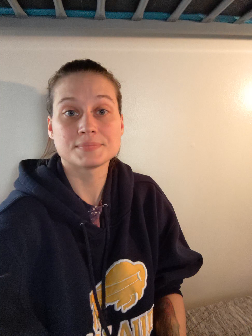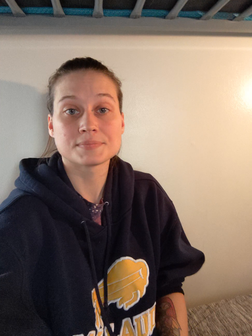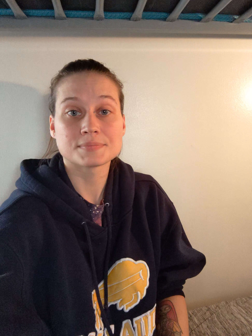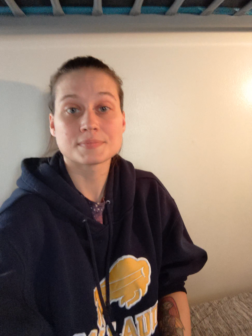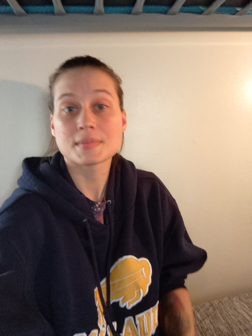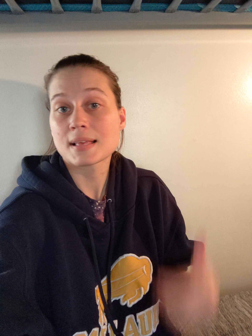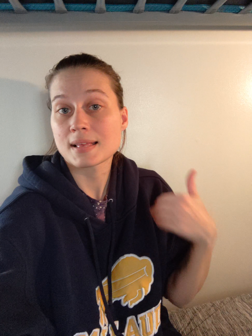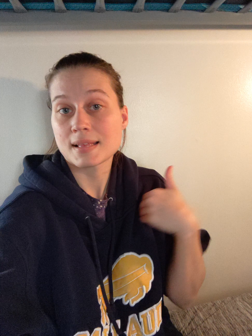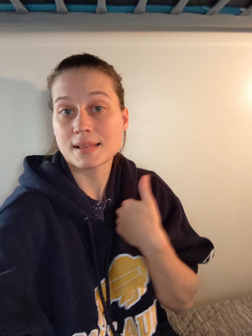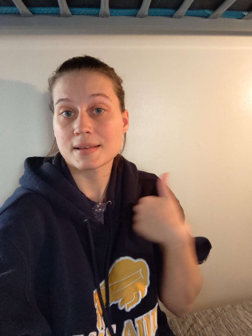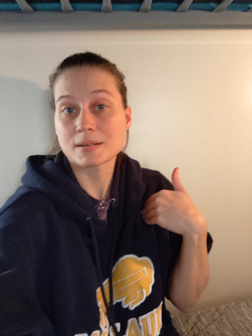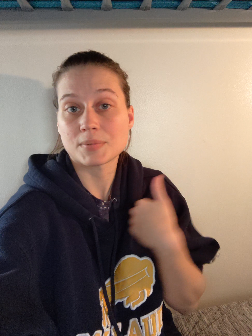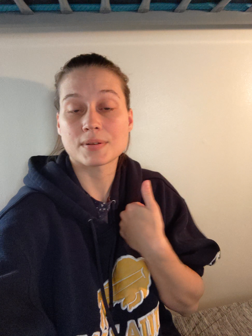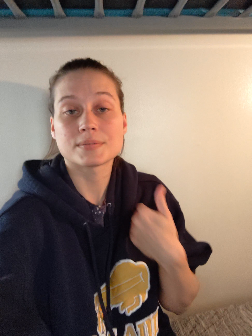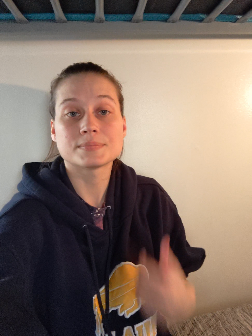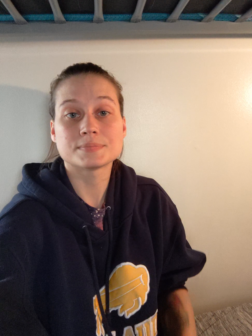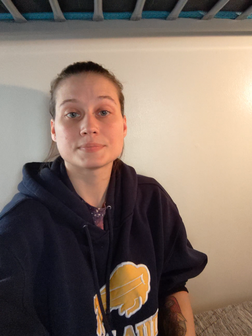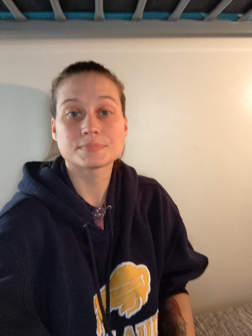animal